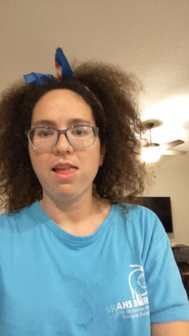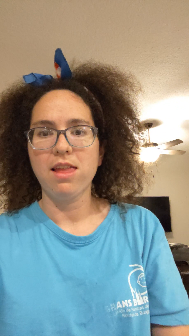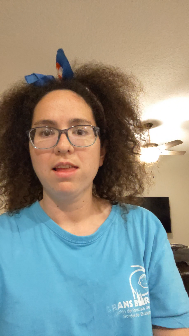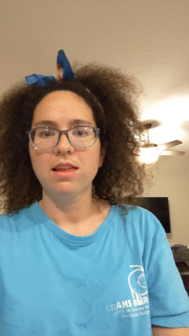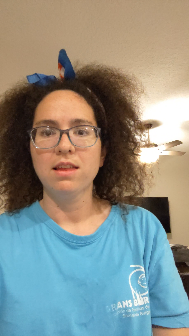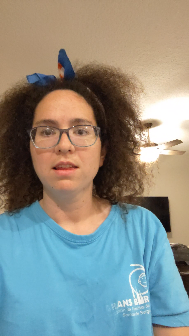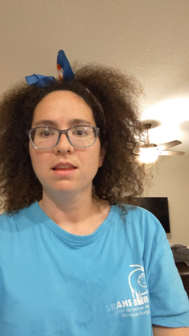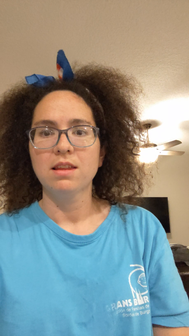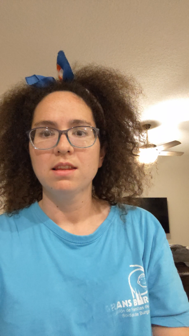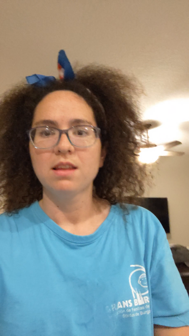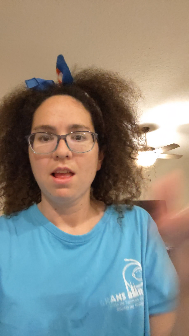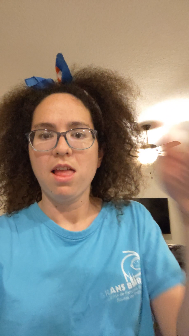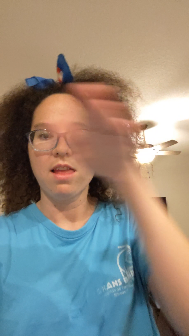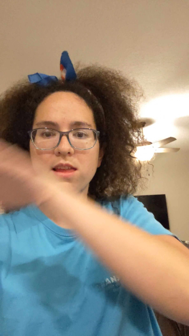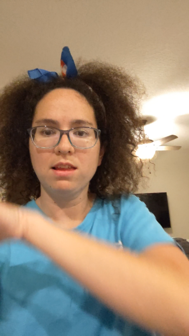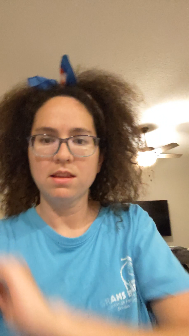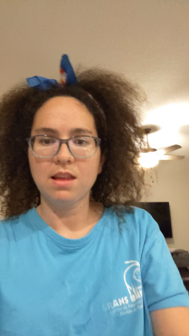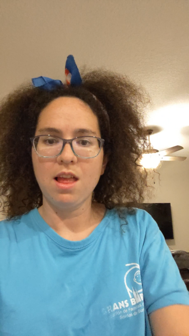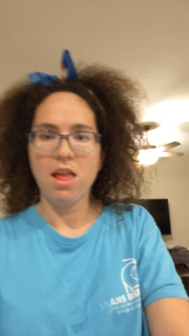cover